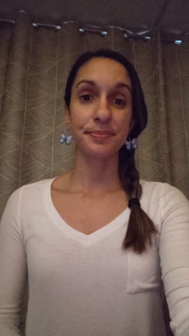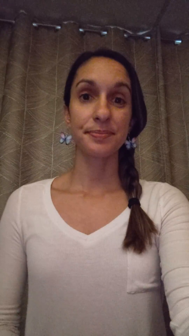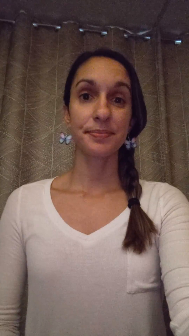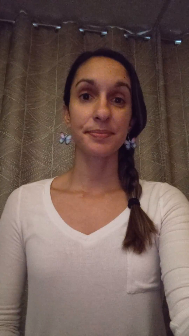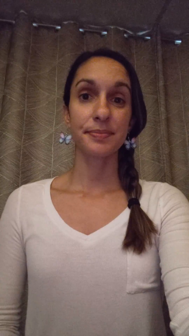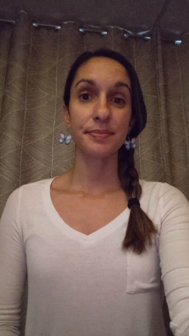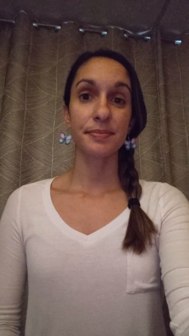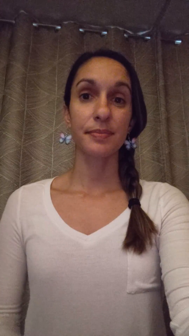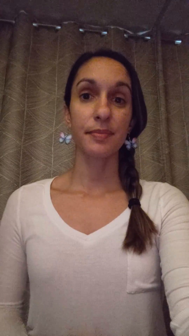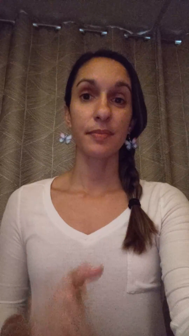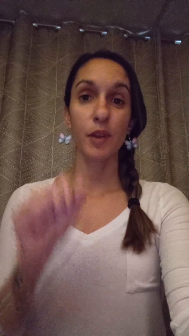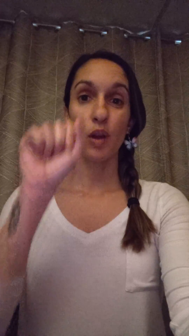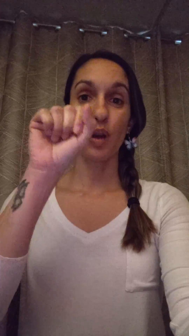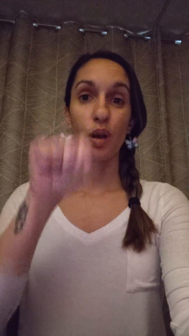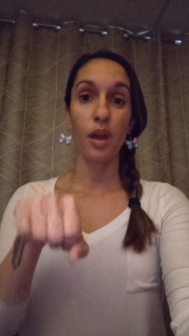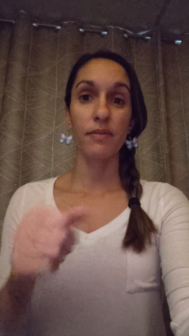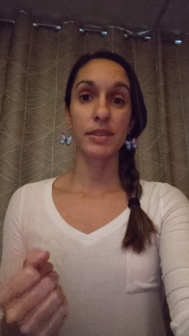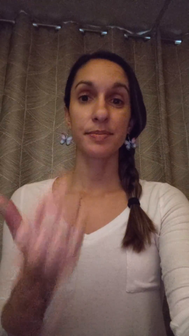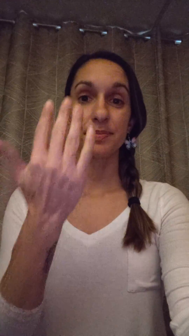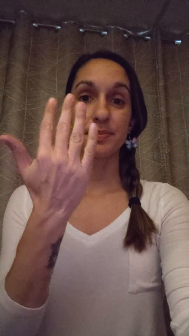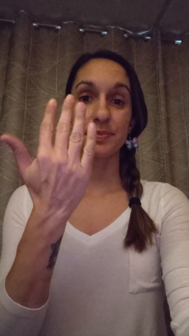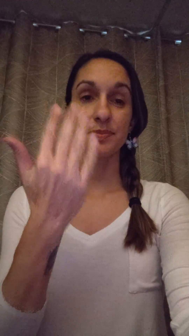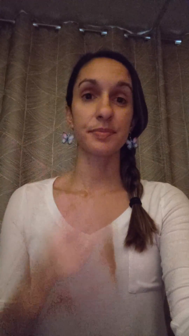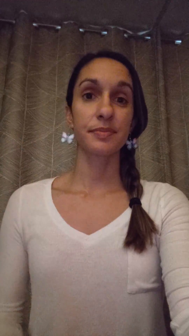gloves